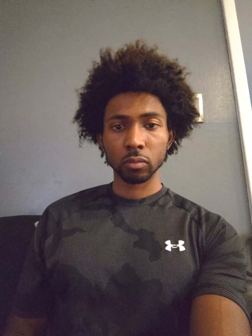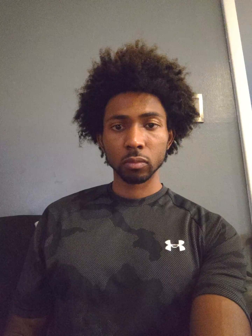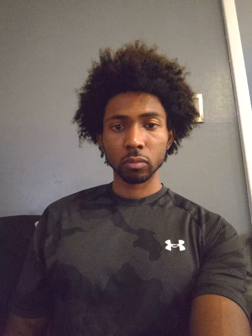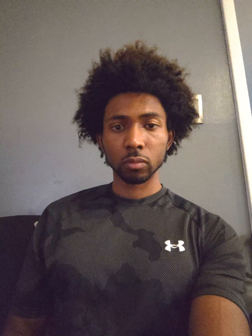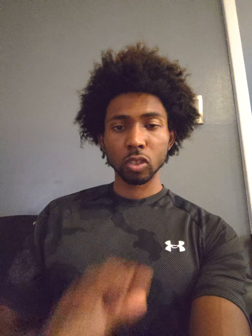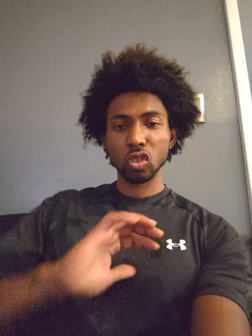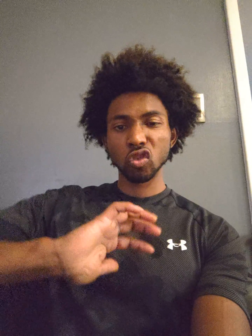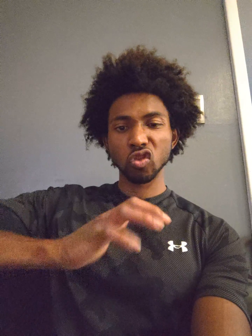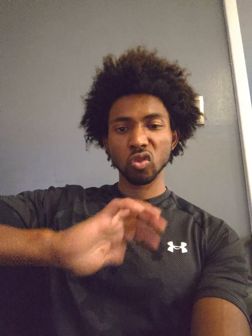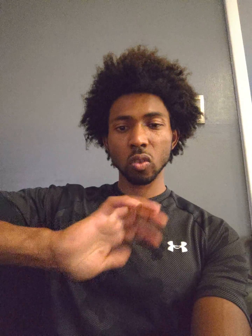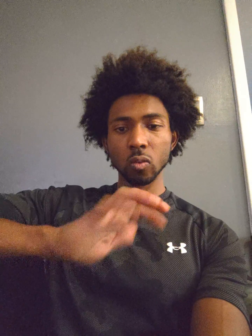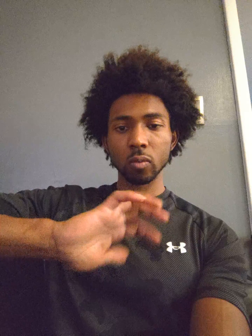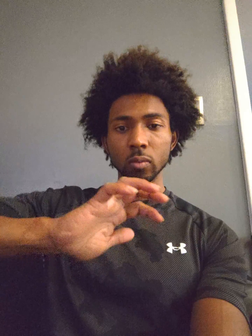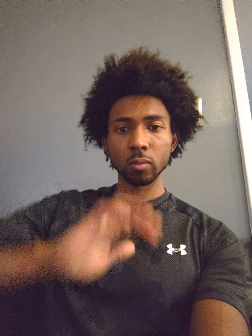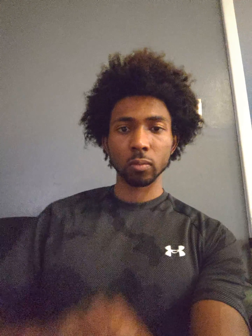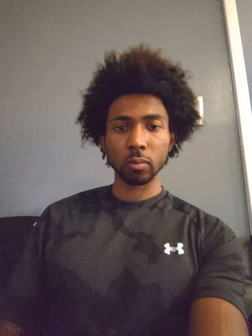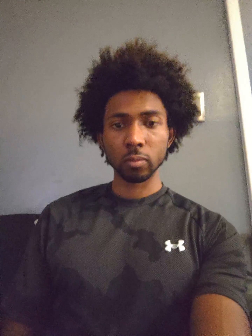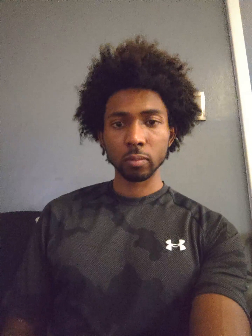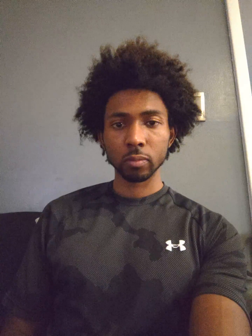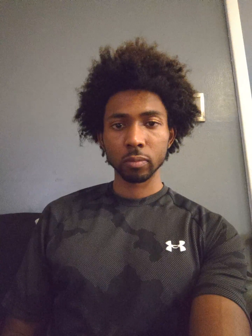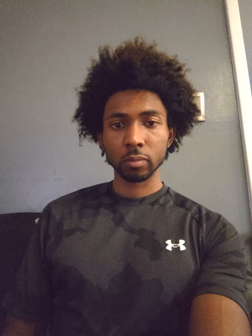cheese